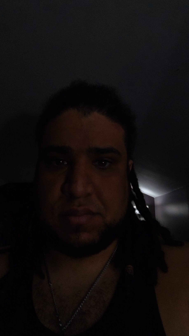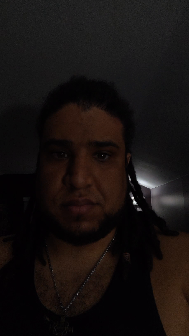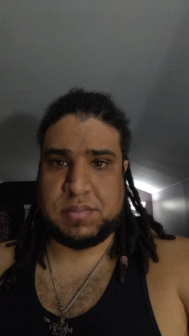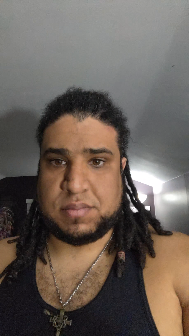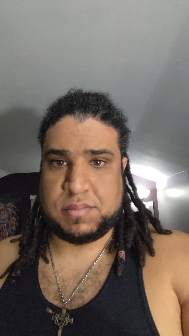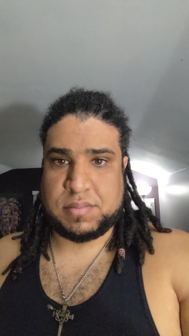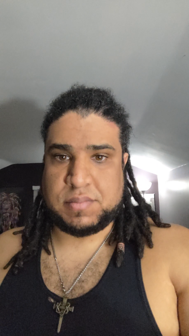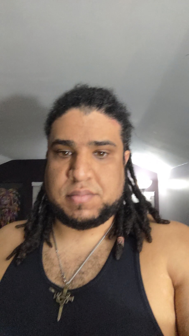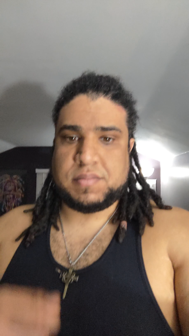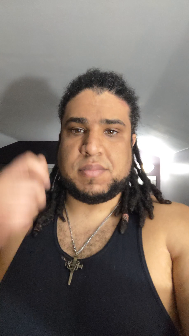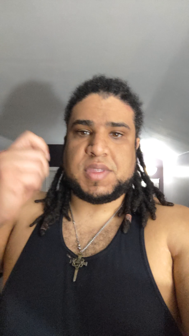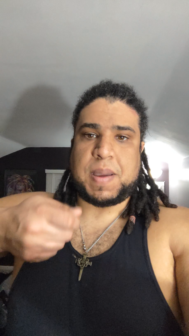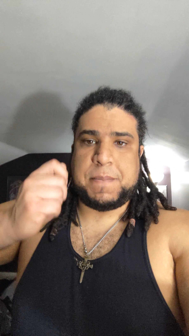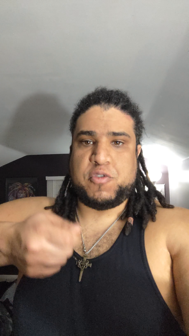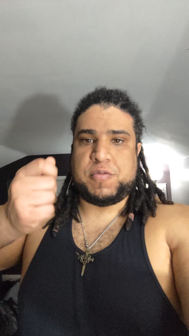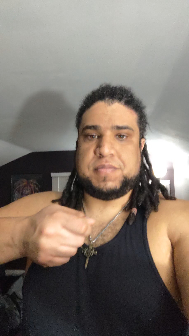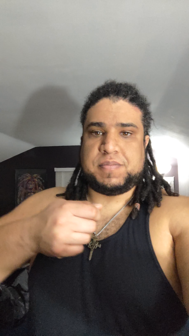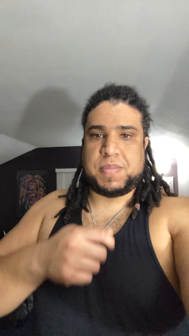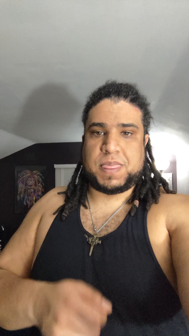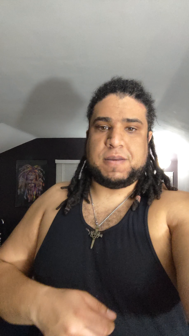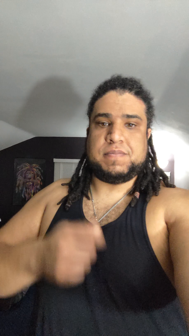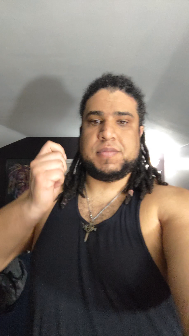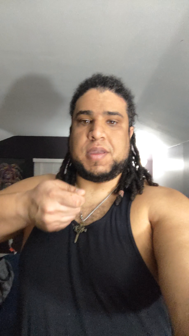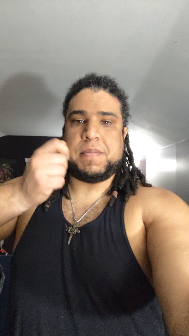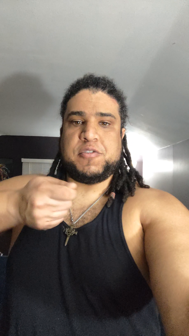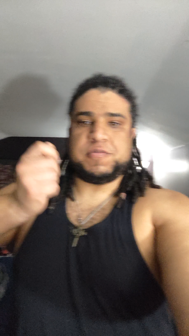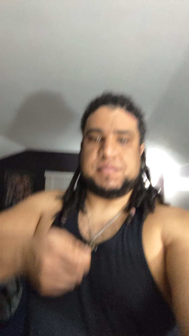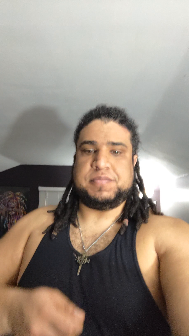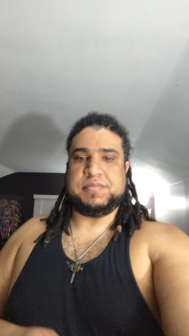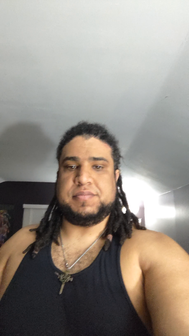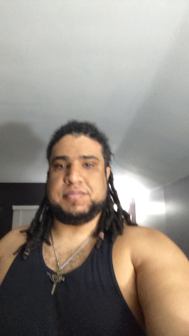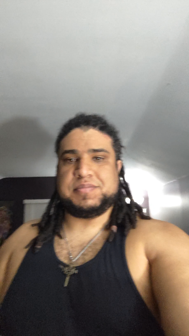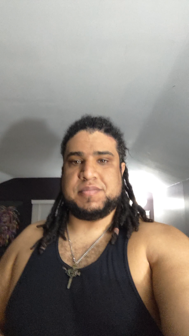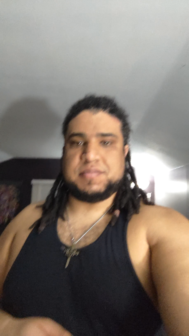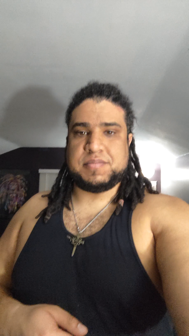hammer